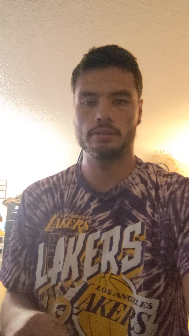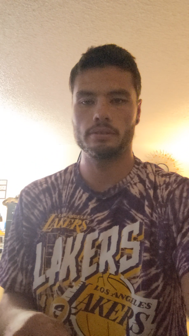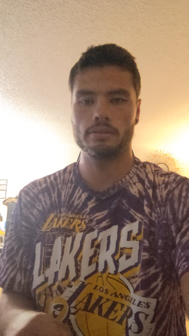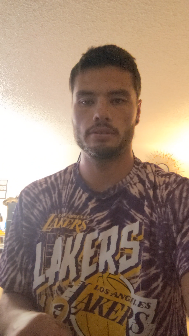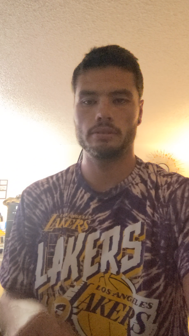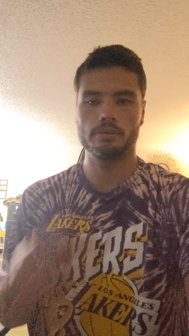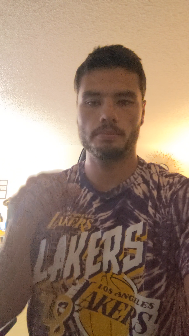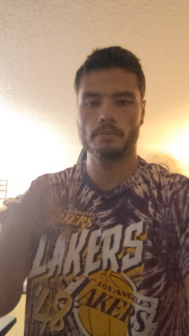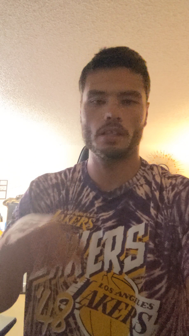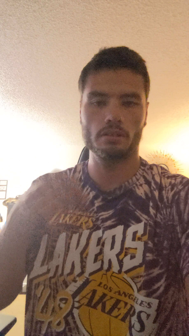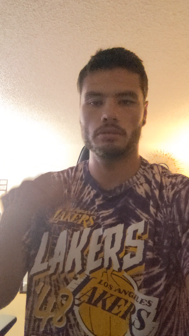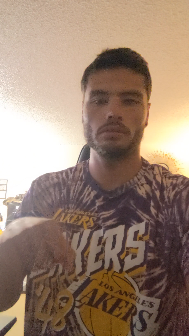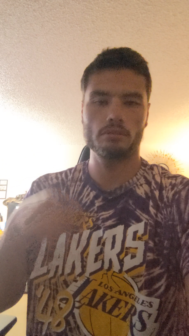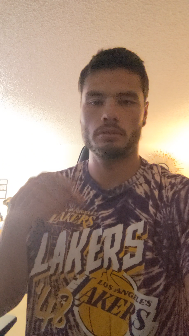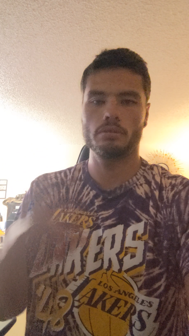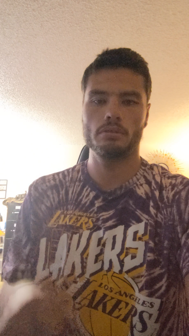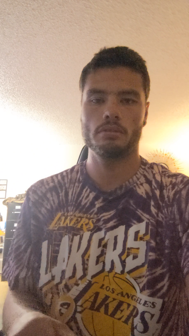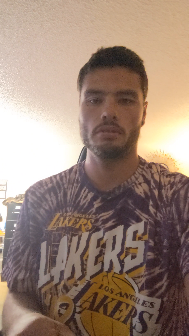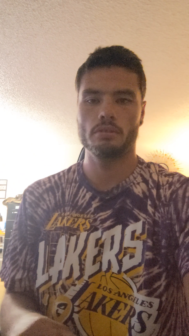bicycle